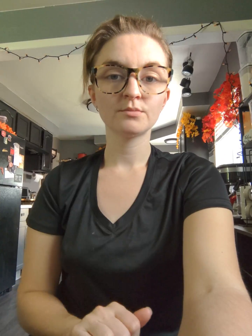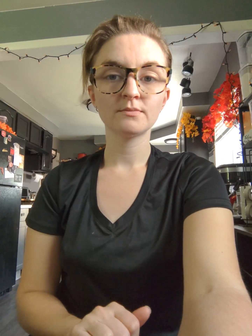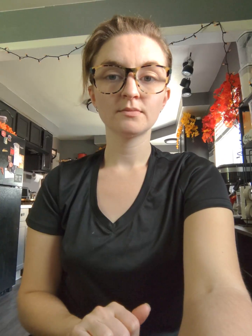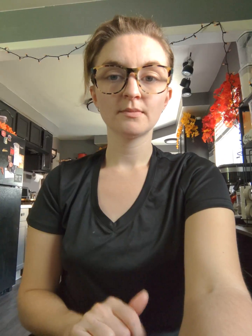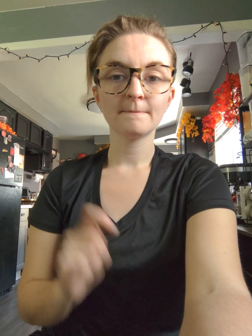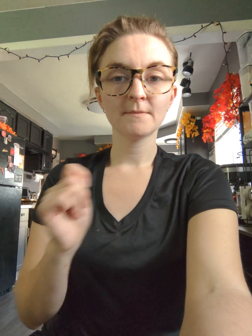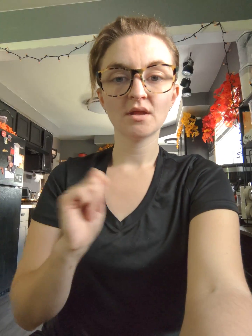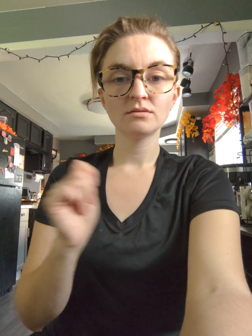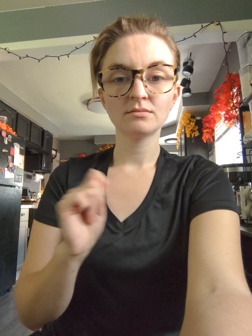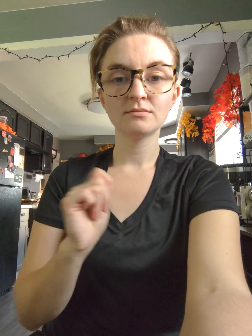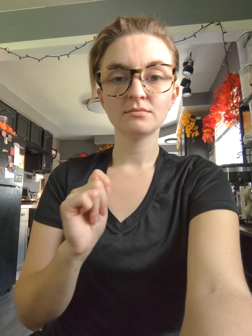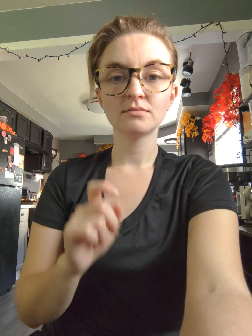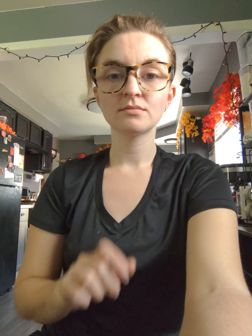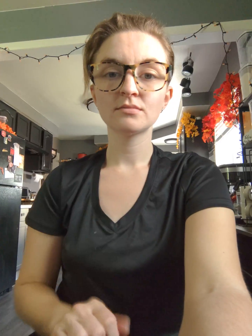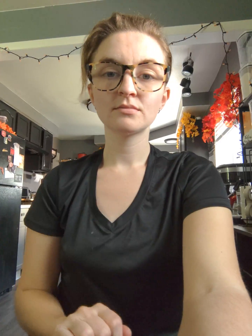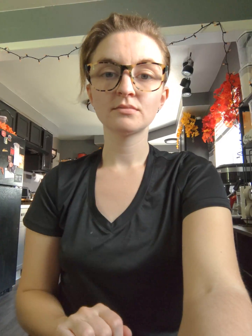bathroom